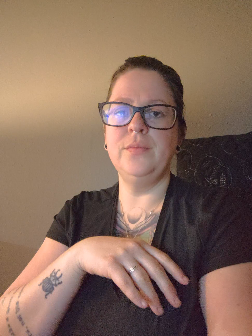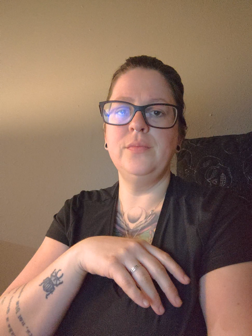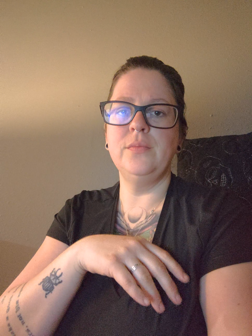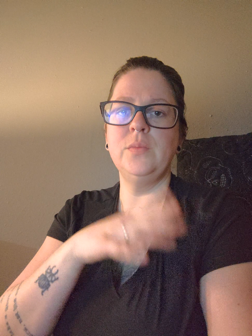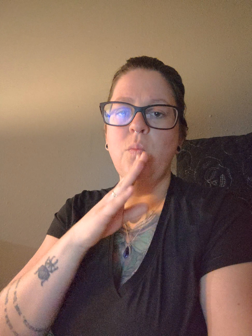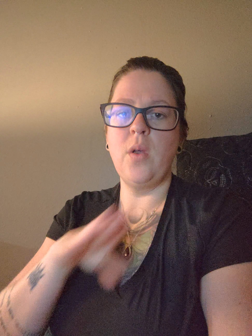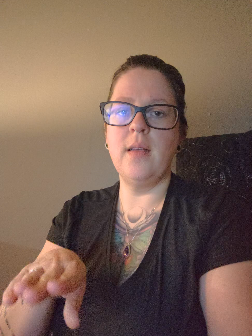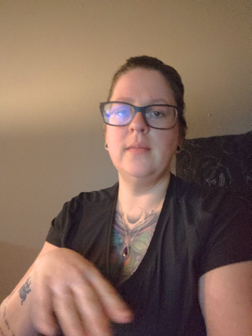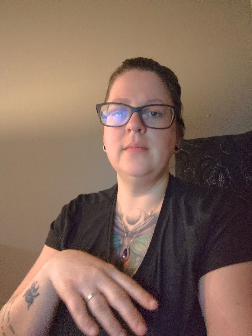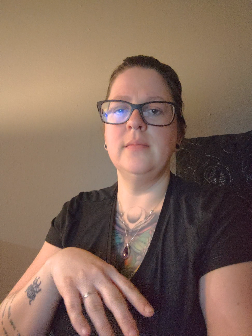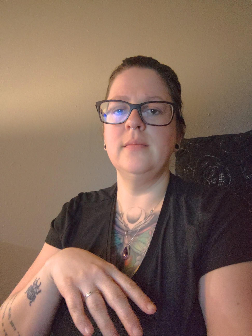quiet